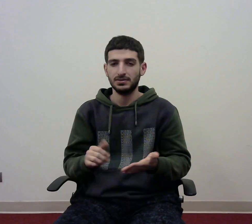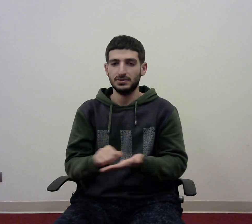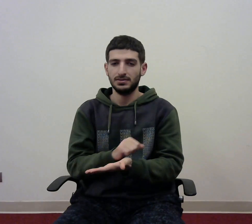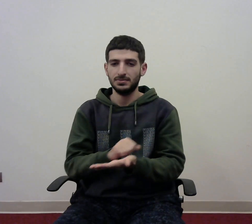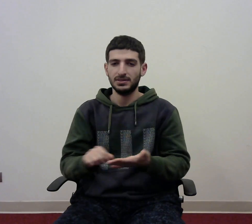sənəd